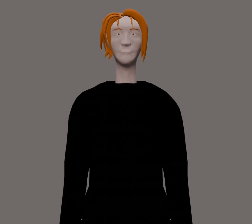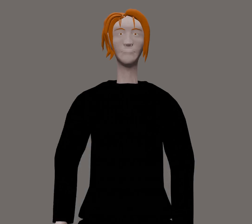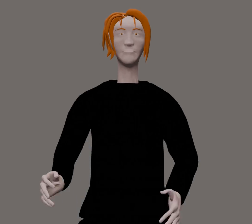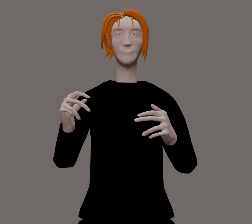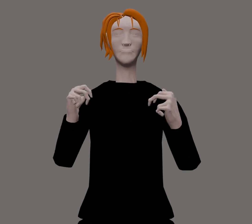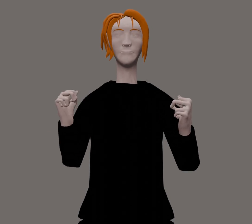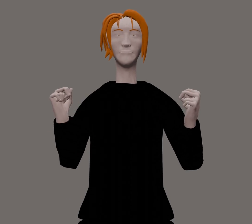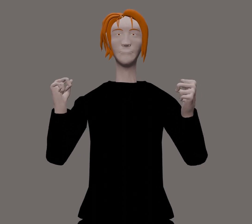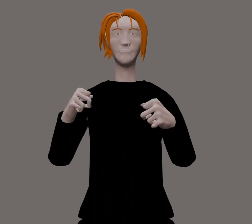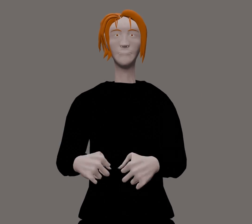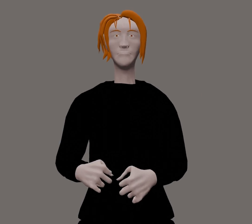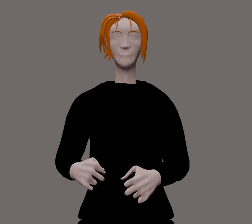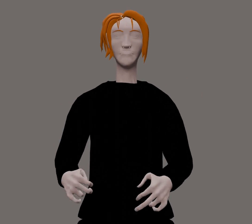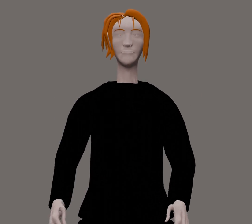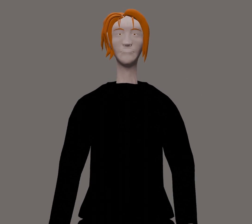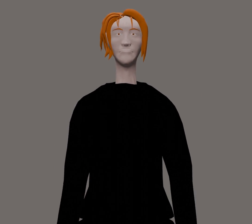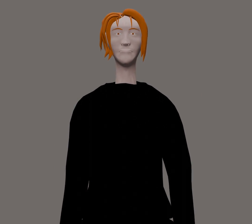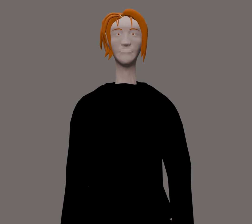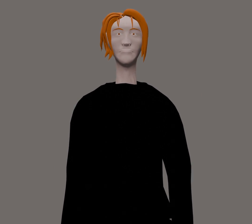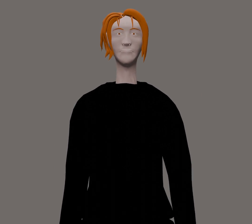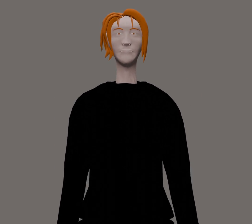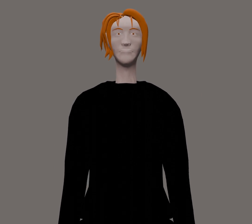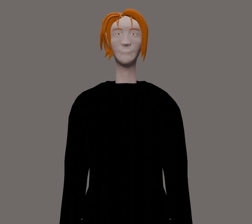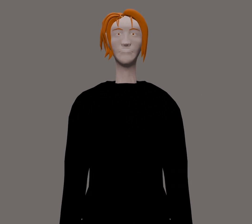Bathrobe